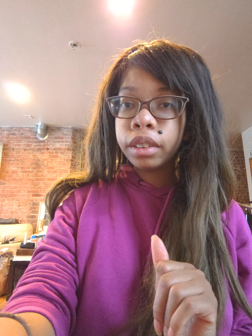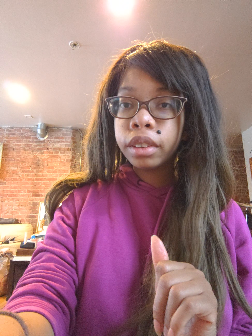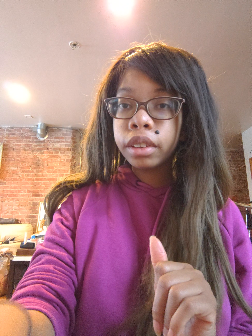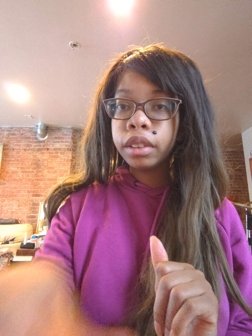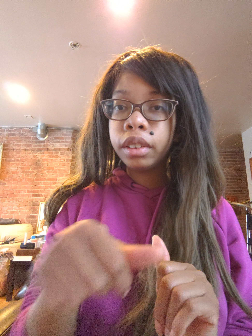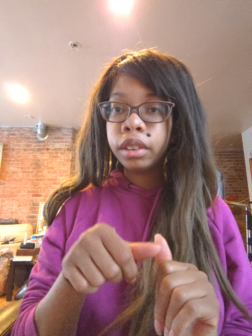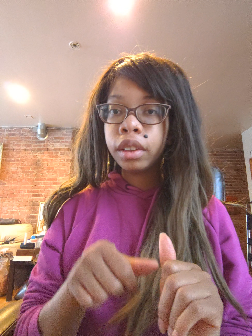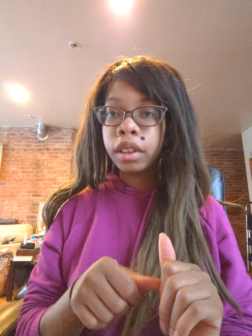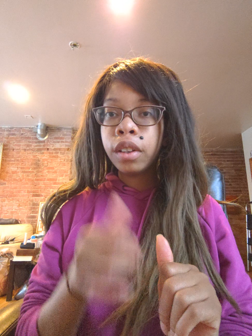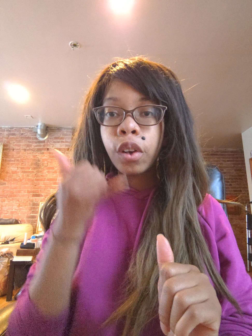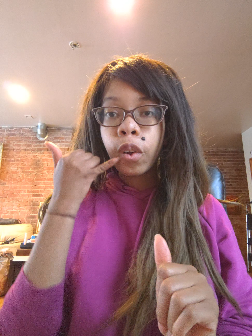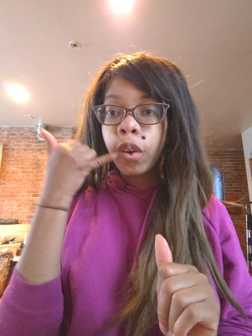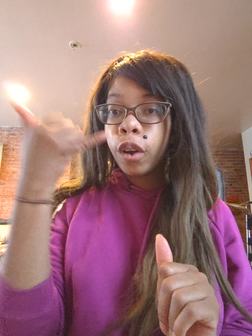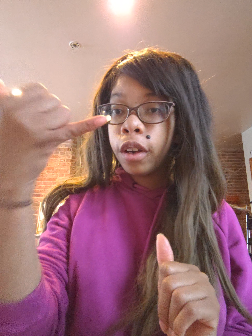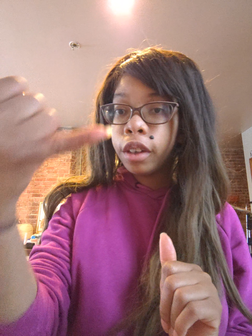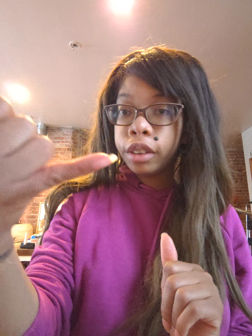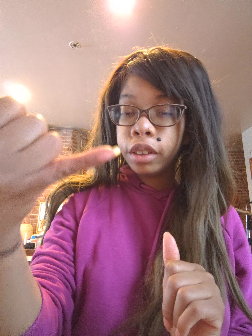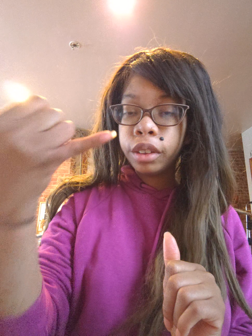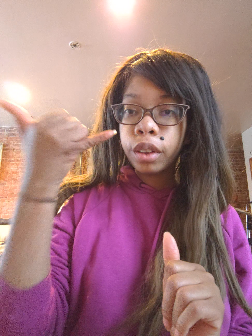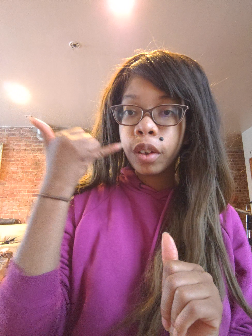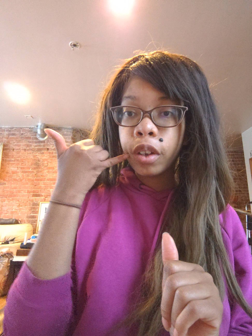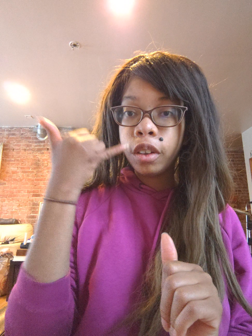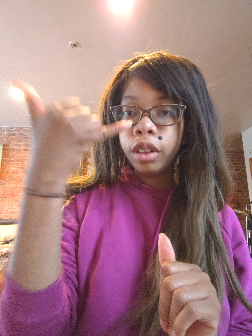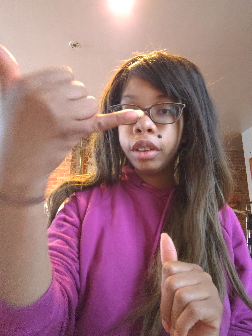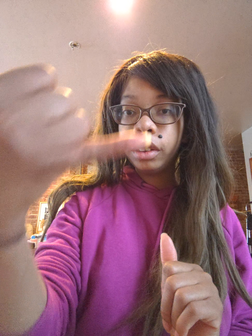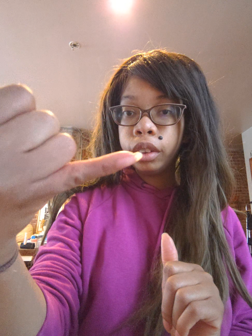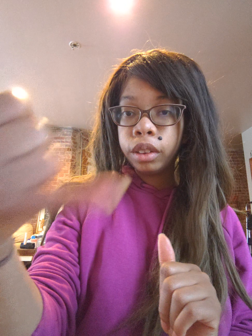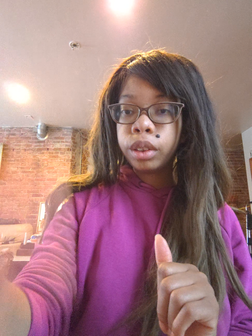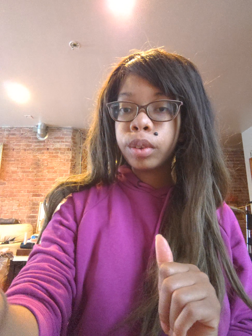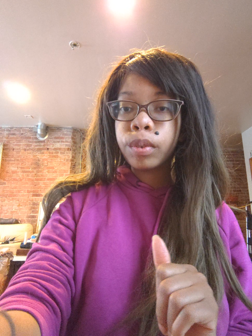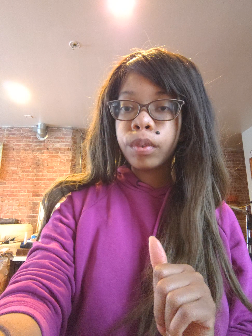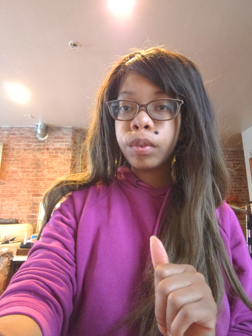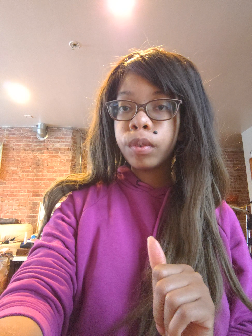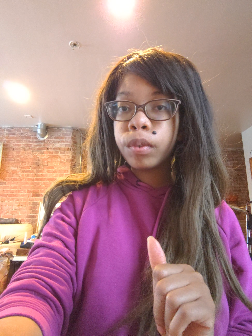call on the phone